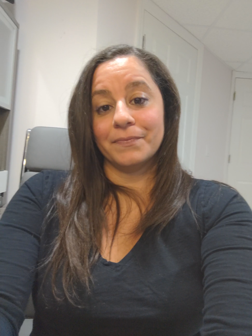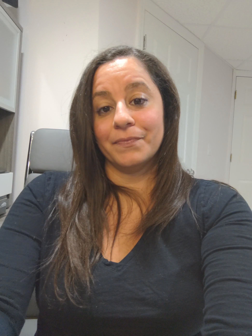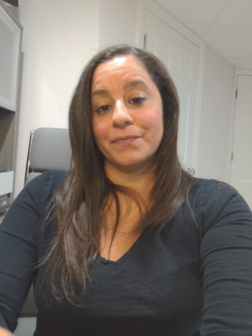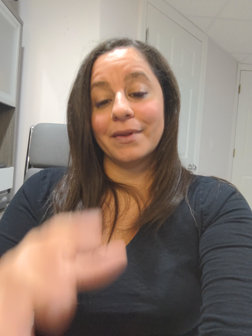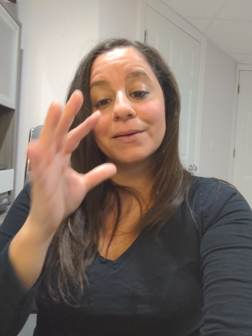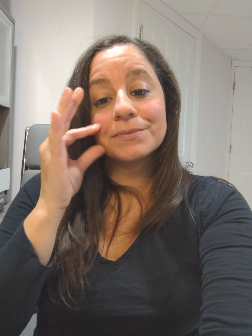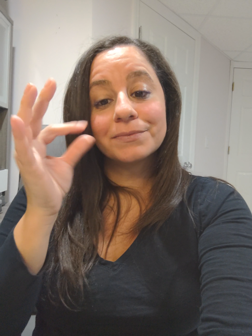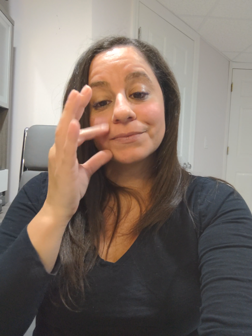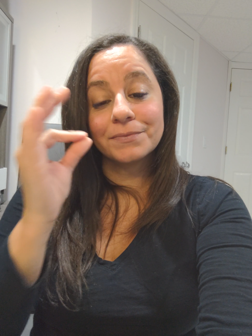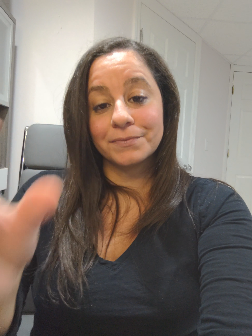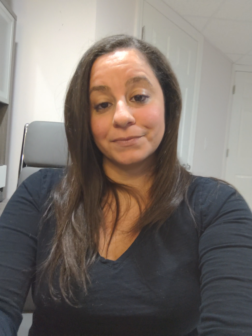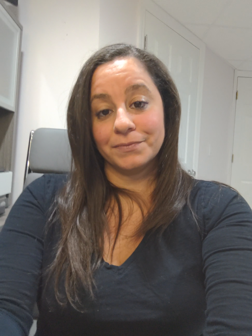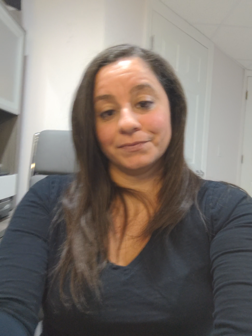cat